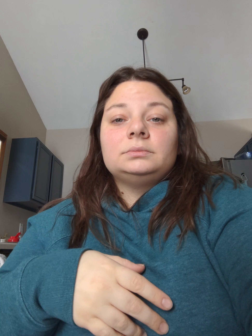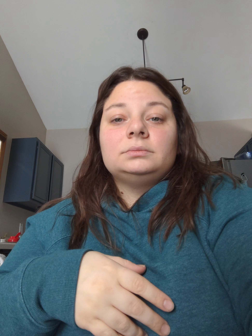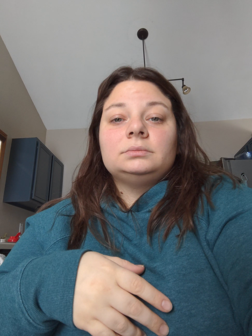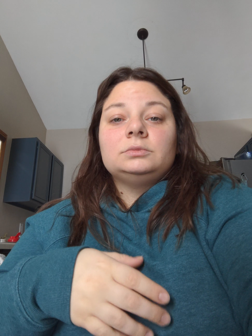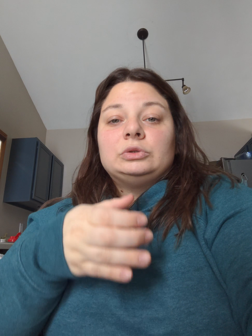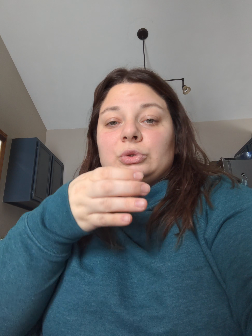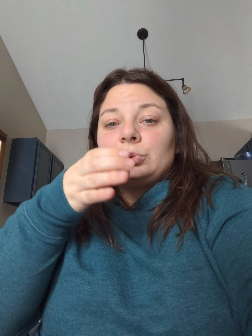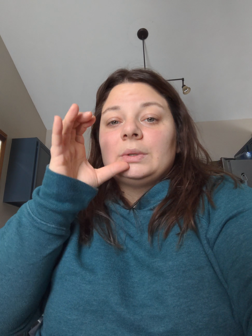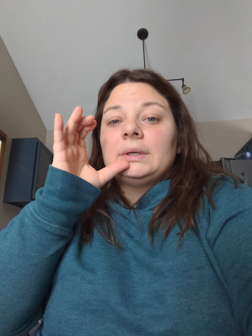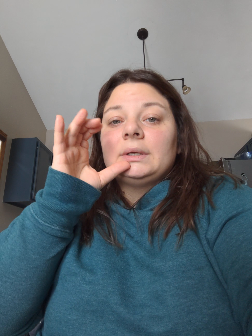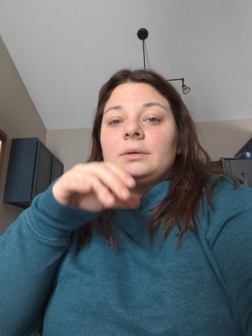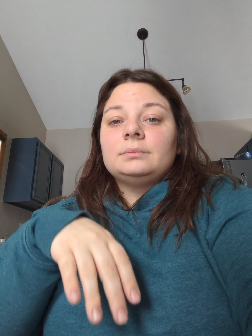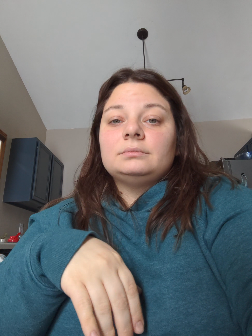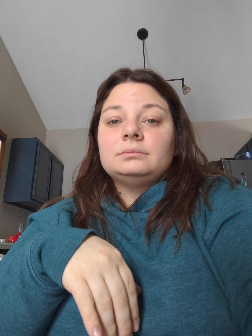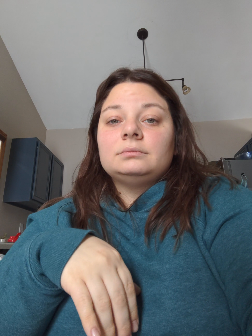drink